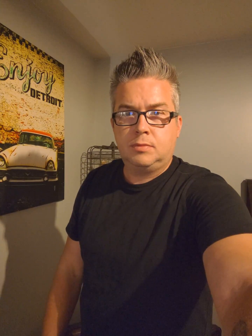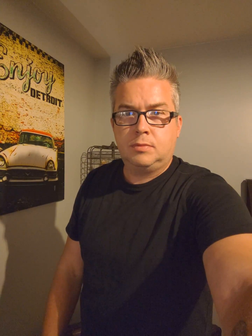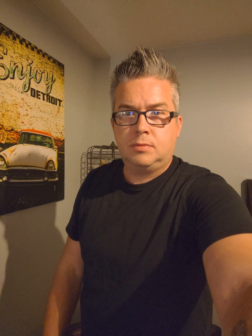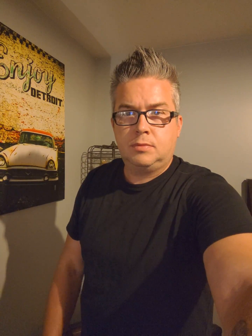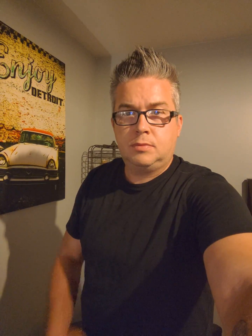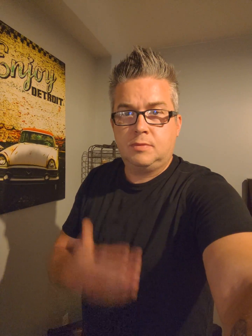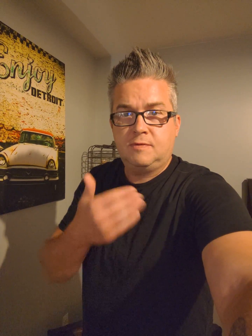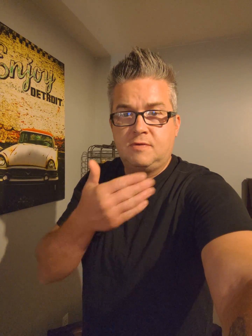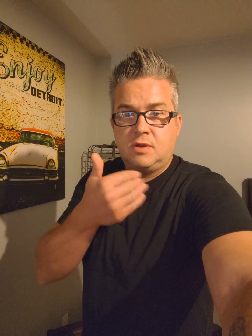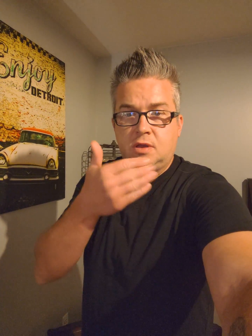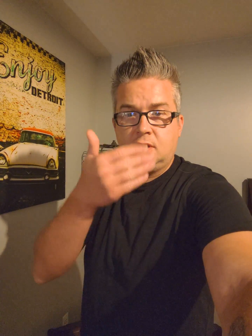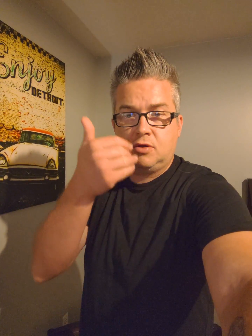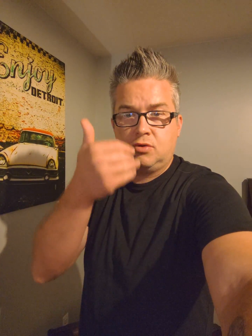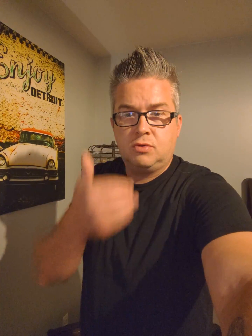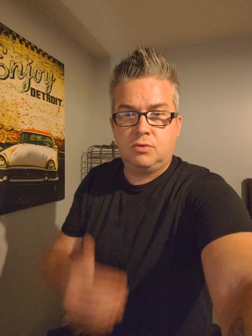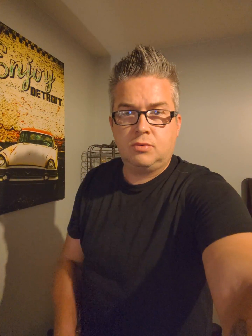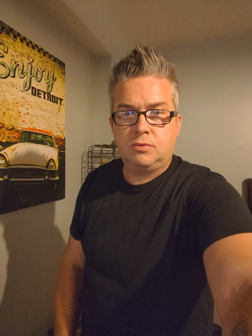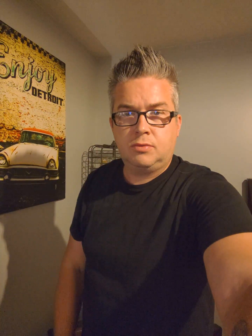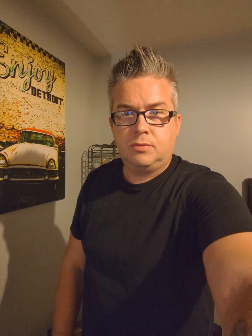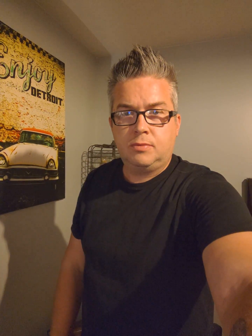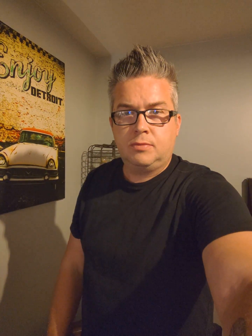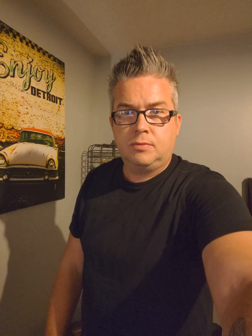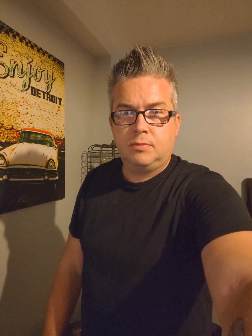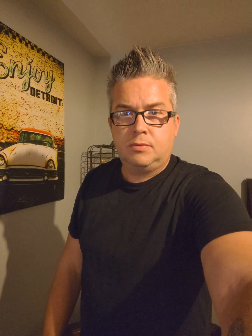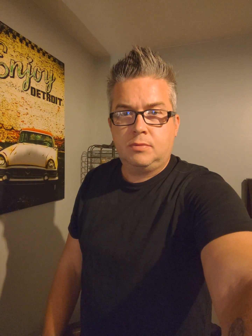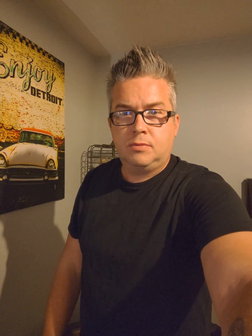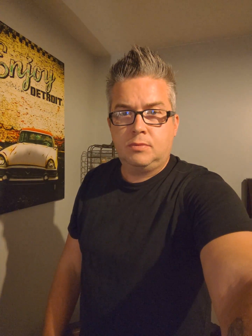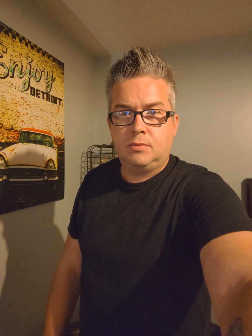butterfly